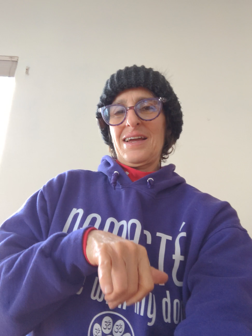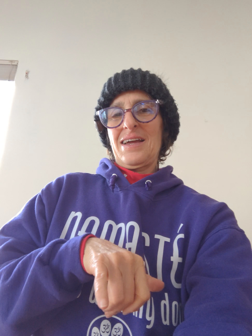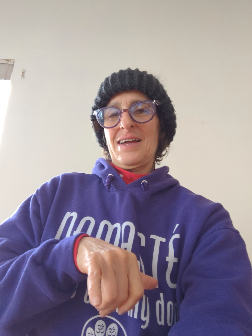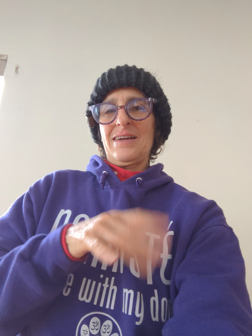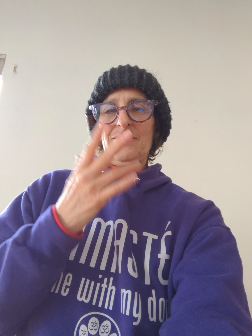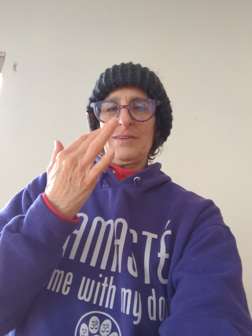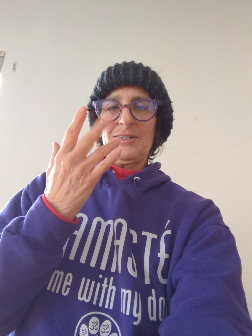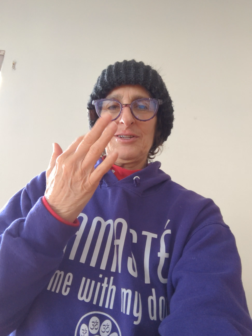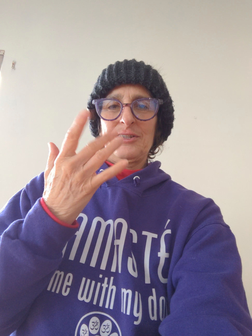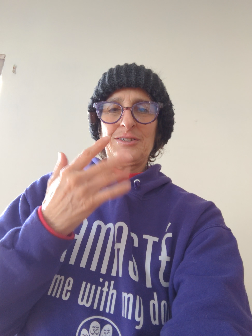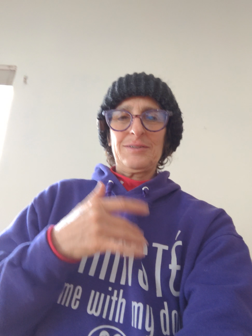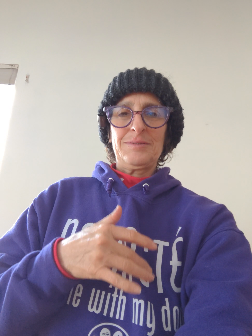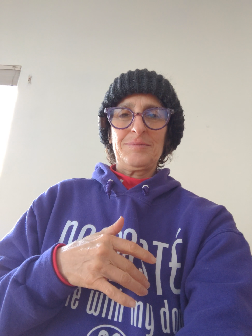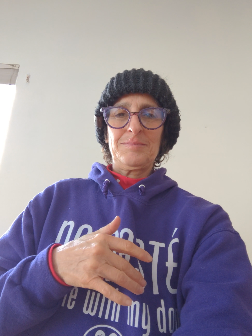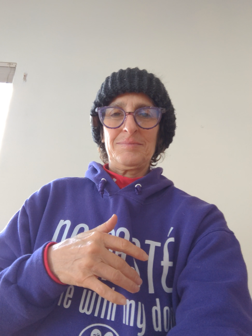finger